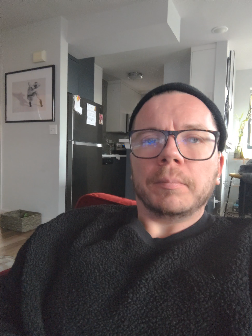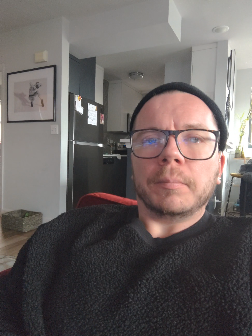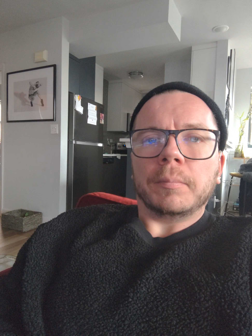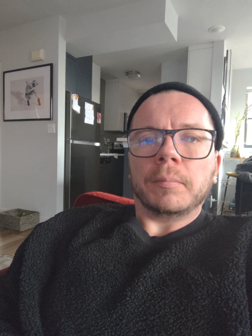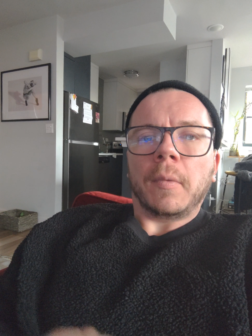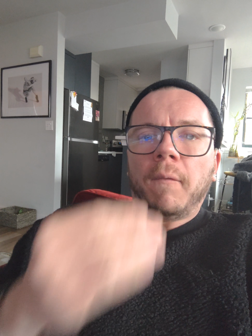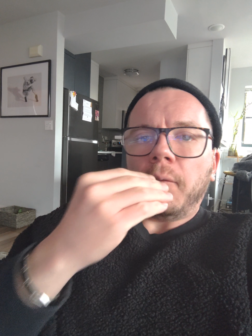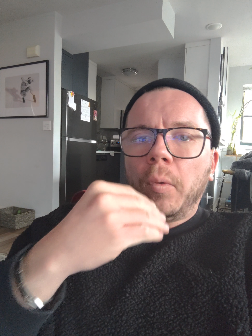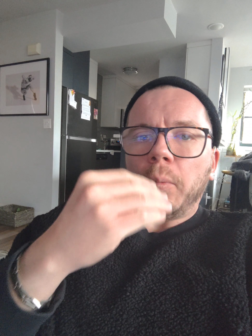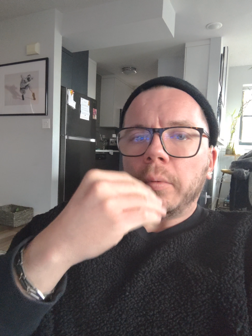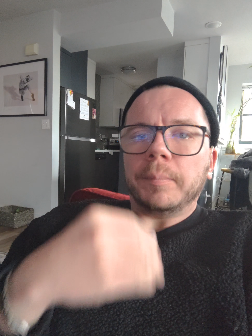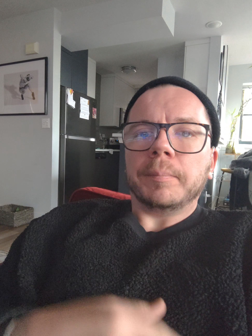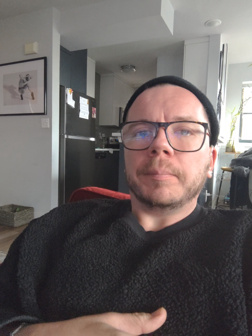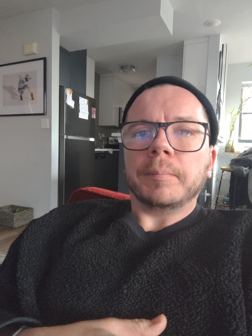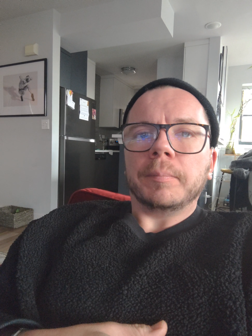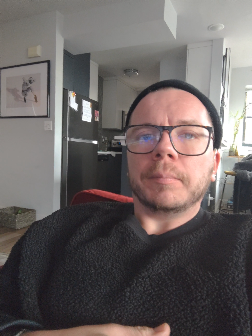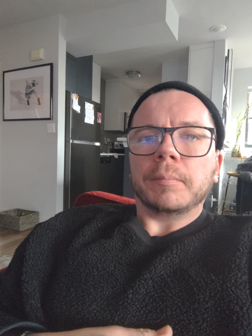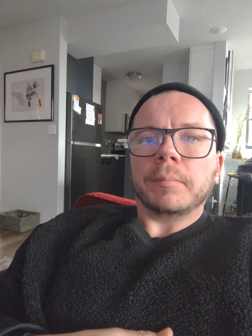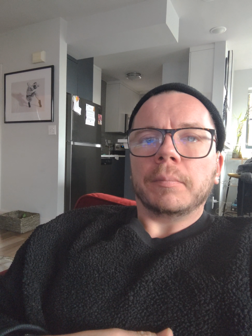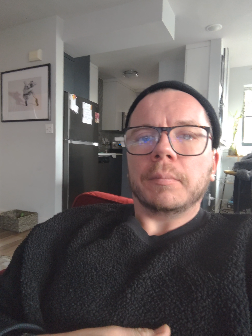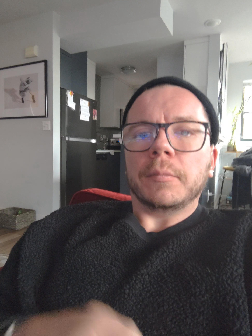food